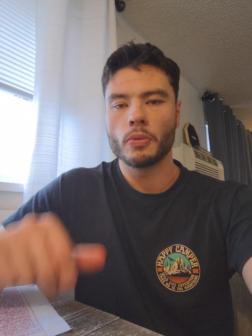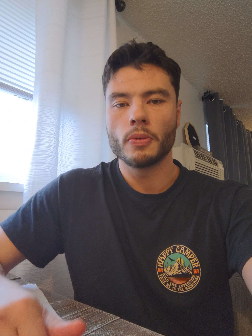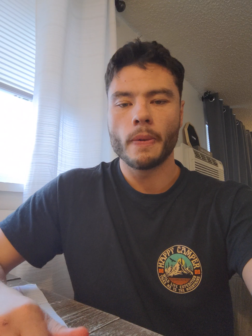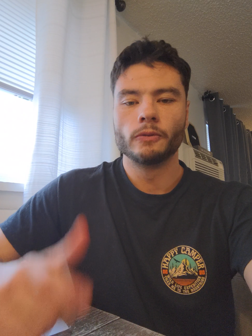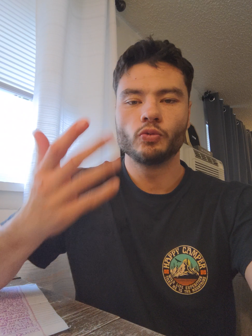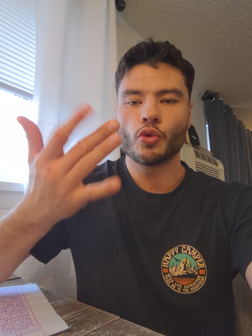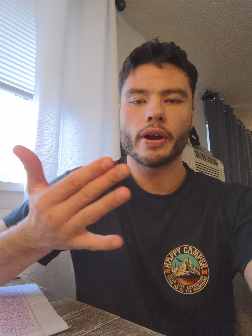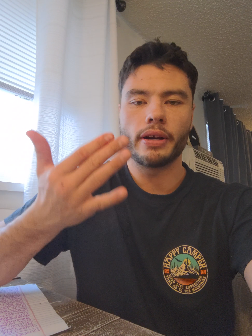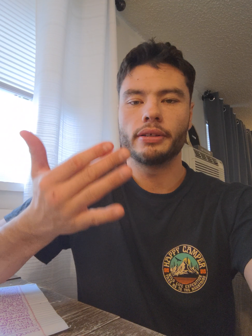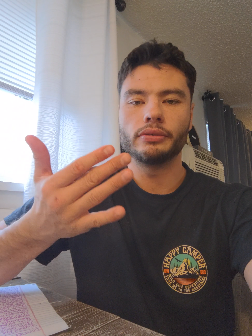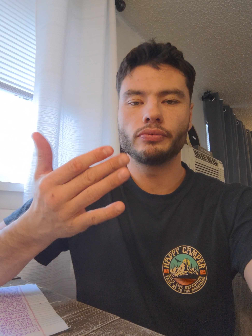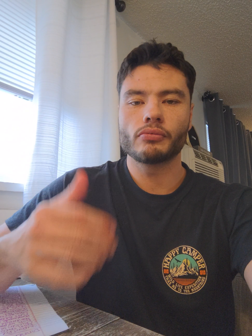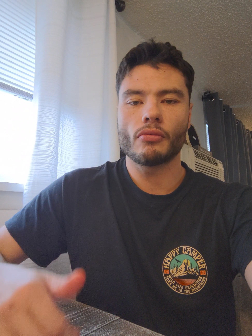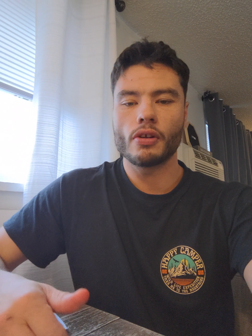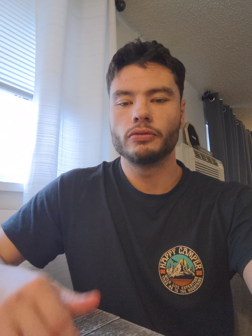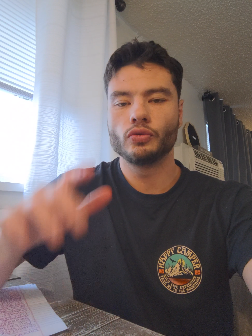wait